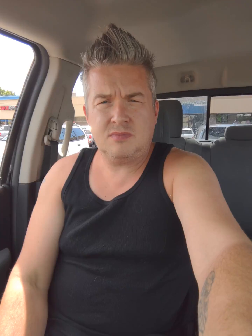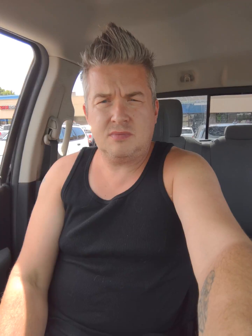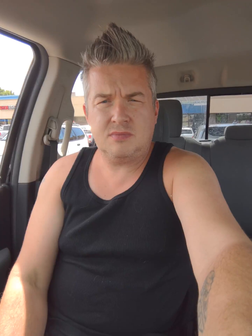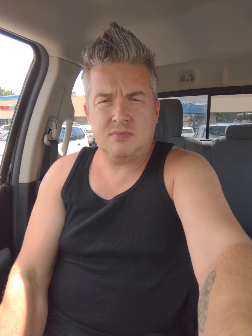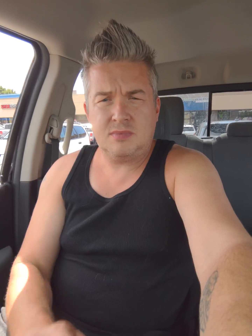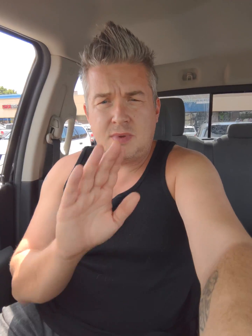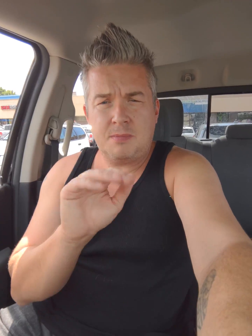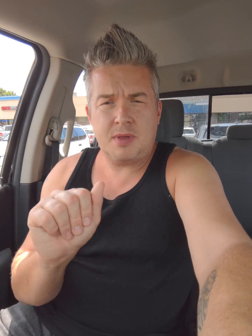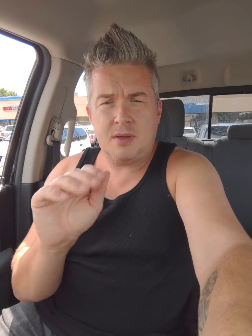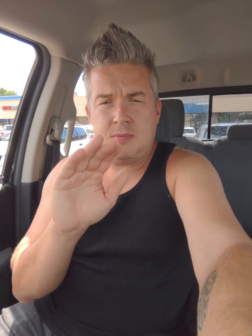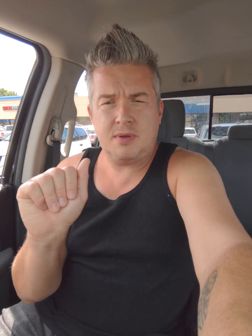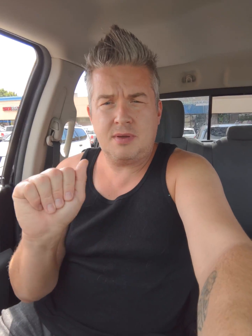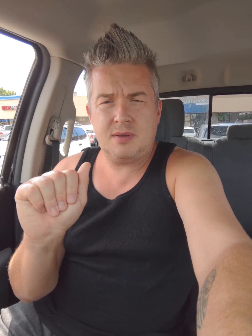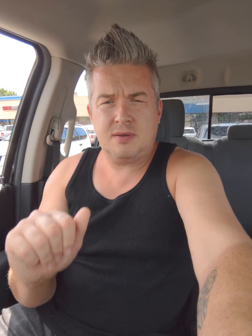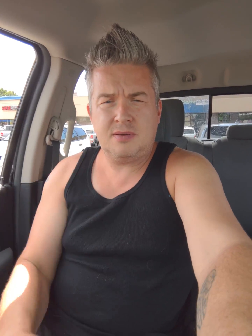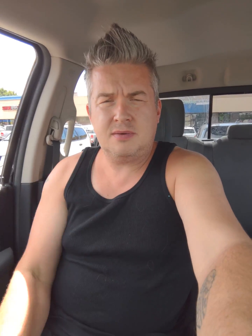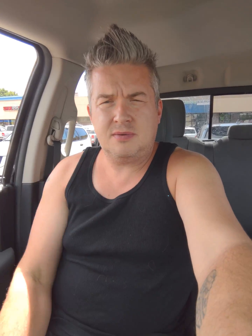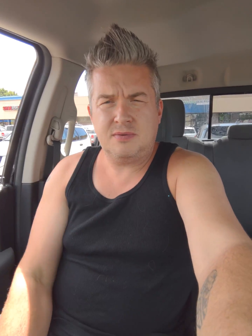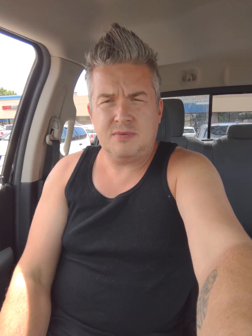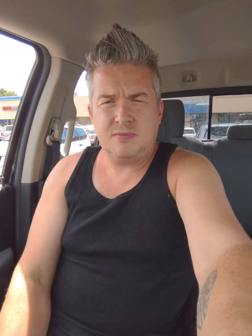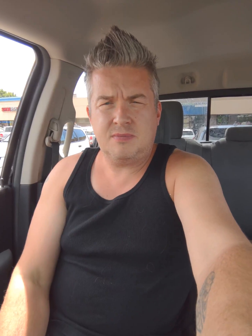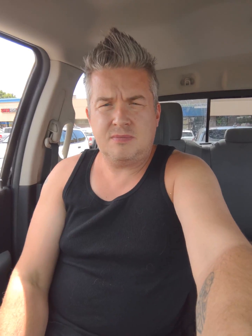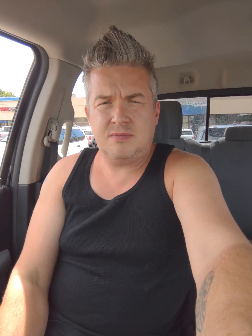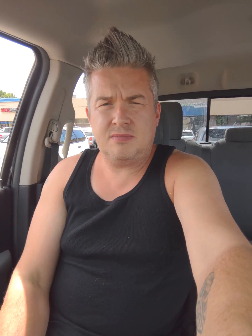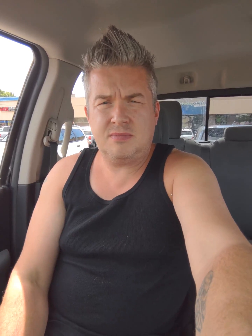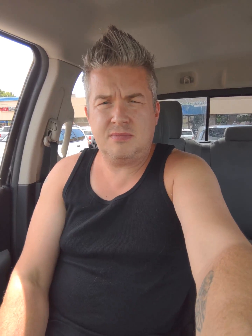baa baa